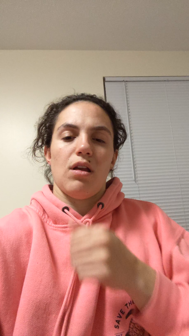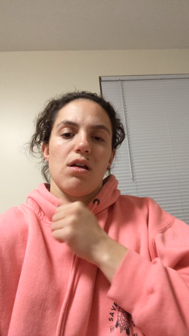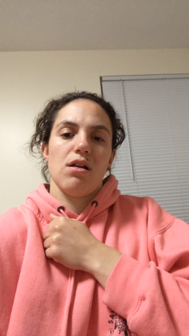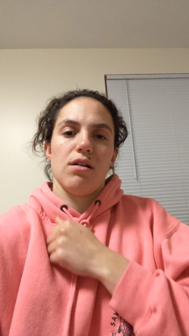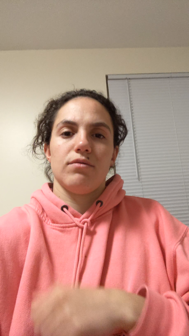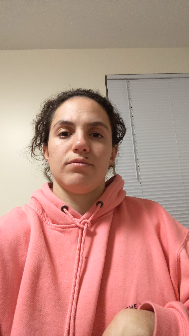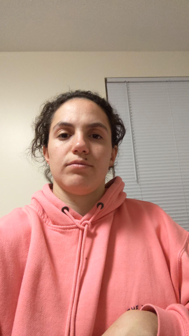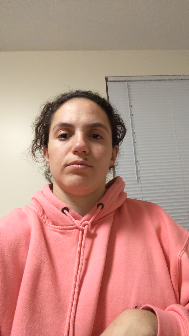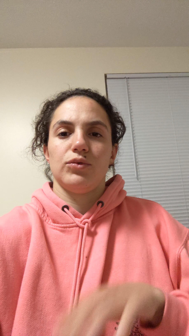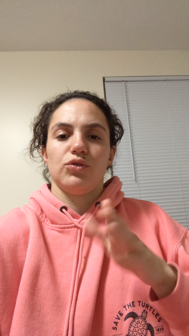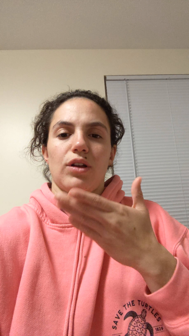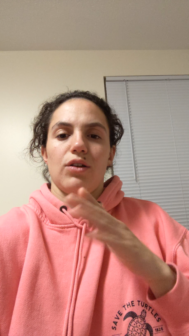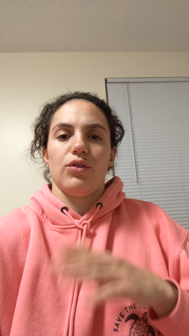share